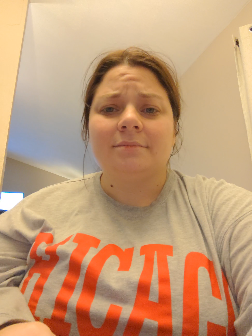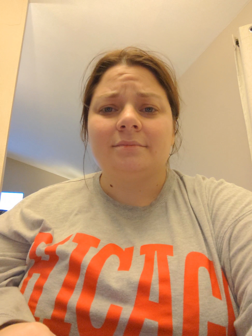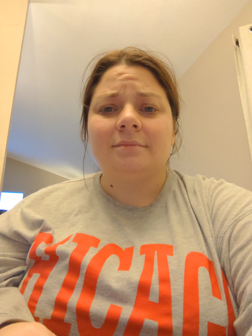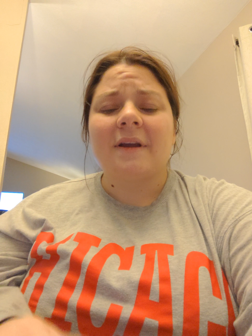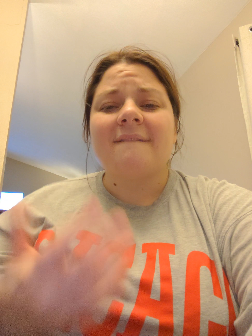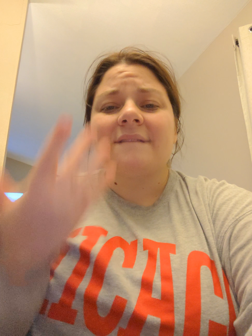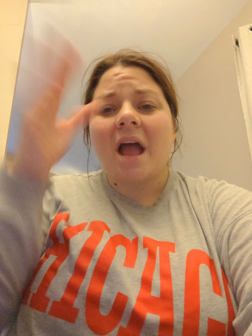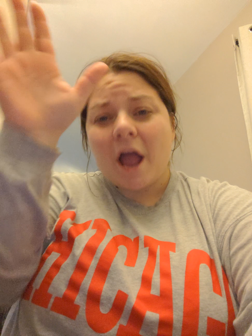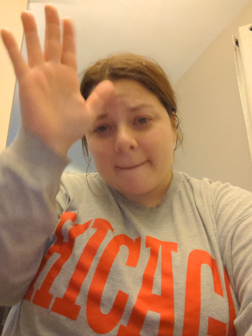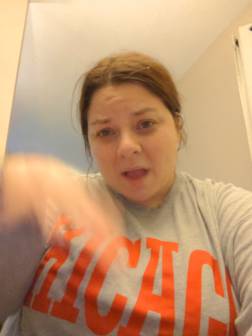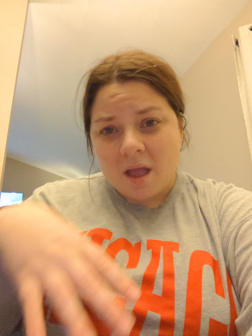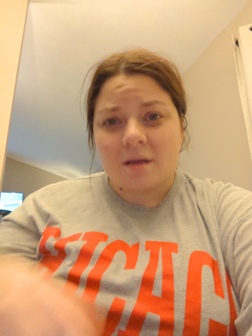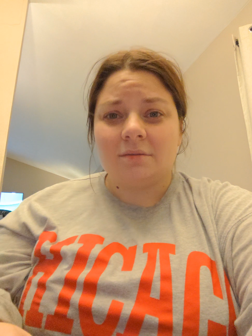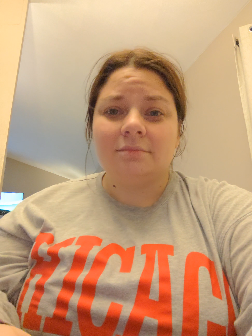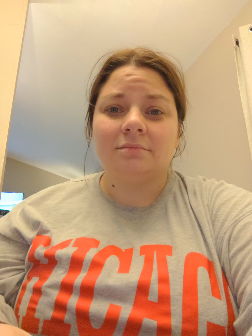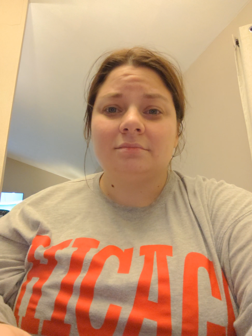fireman